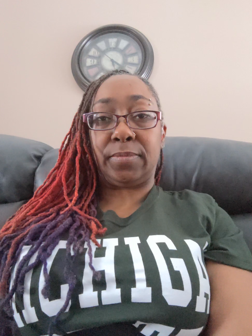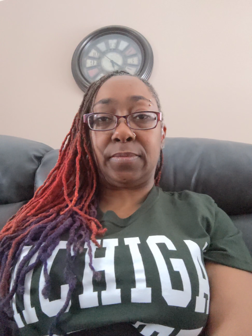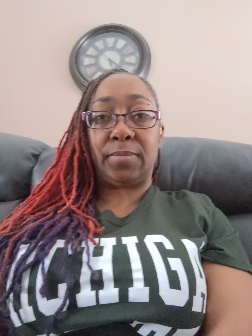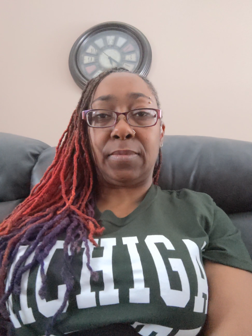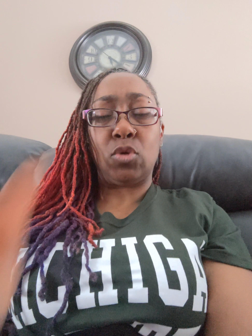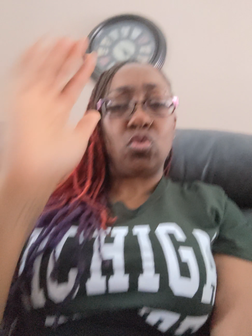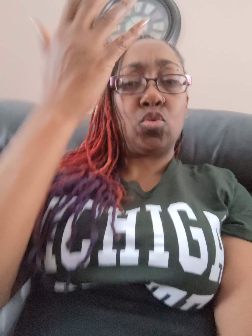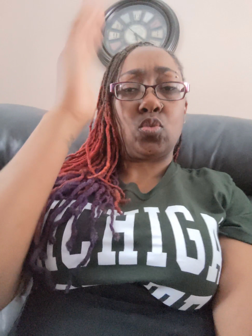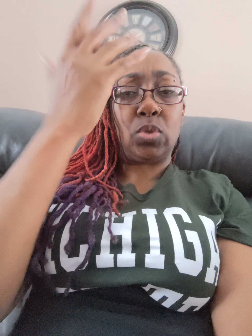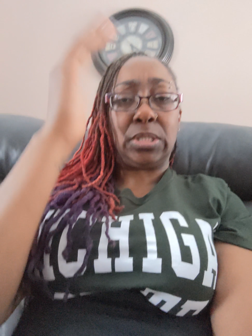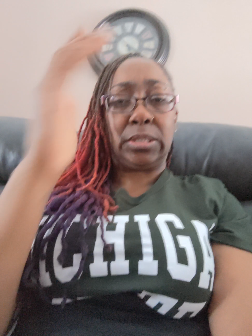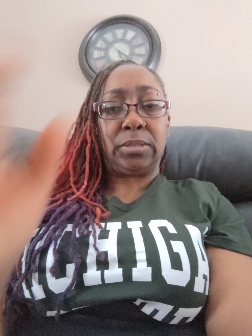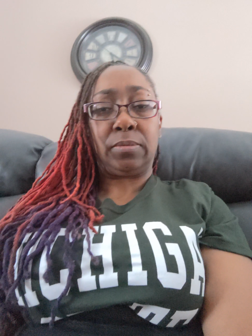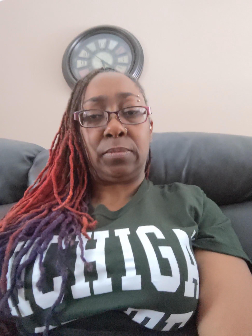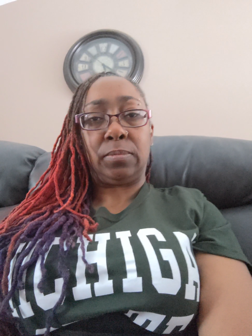tree